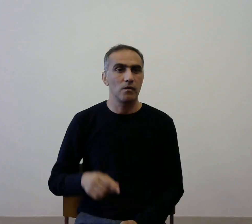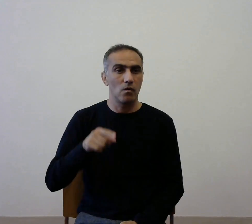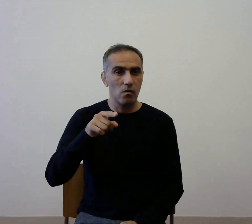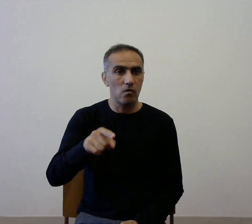O